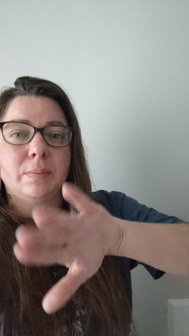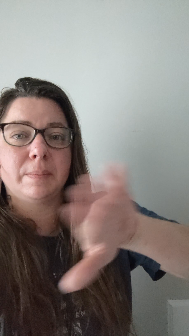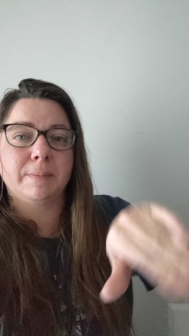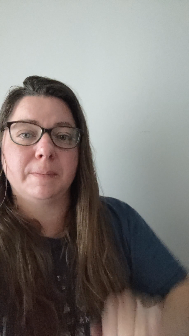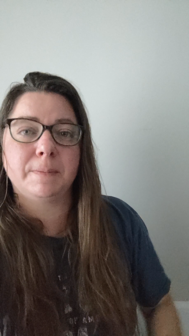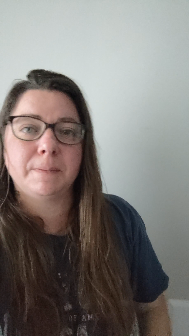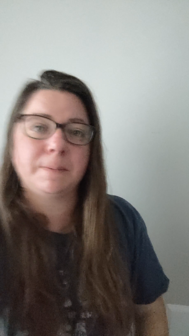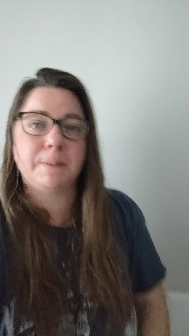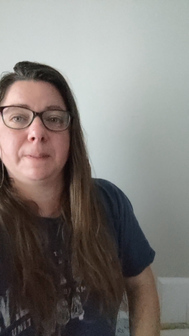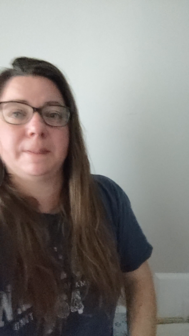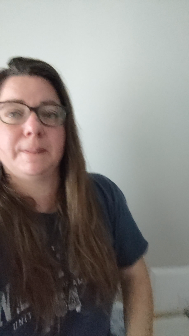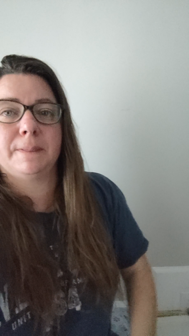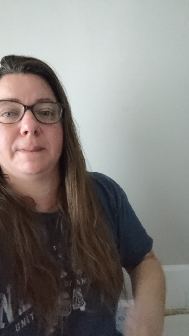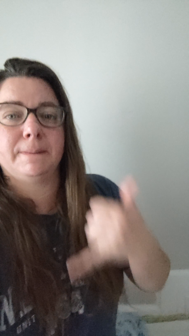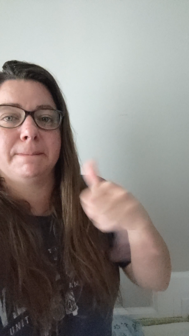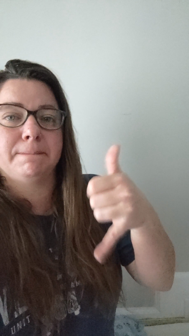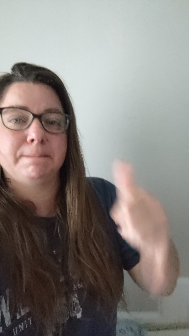party